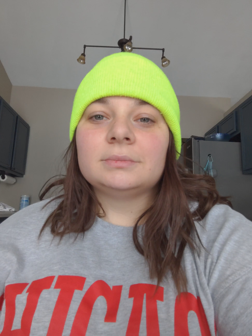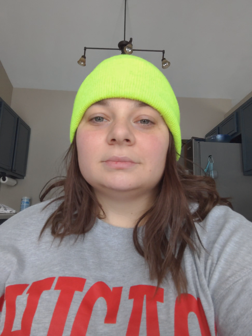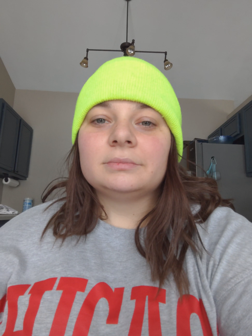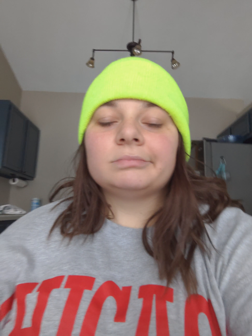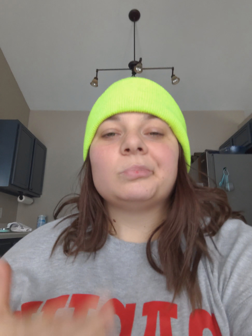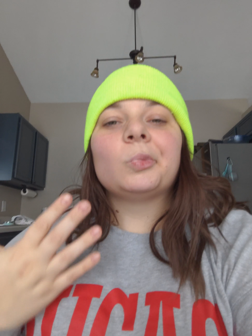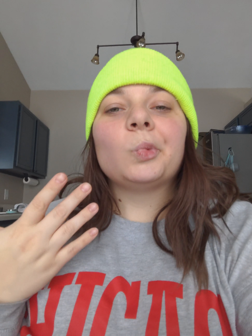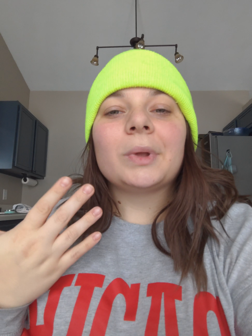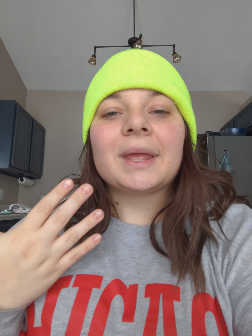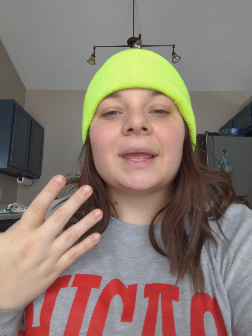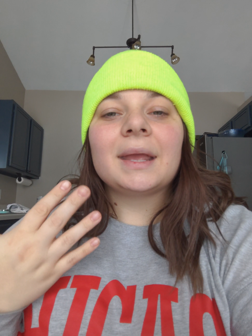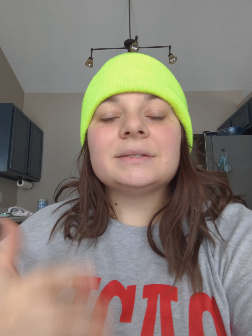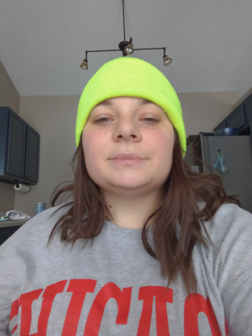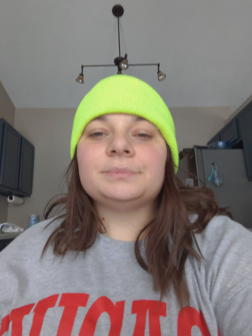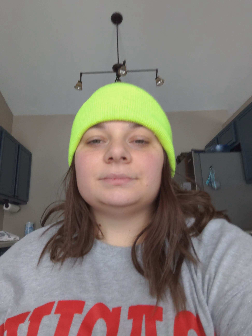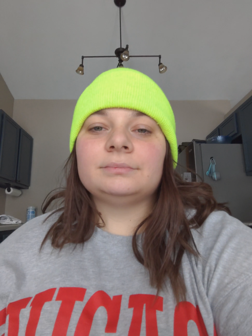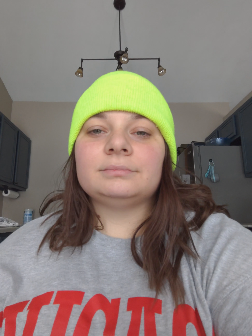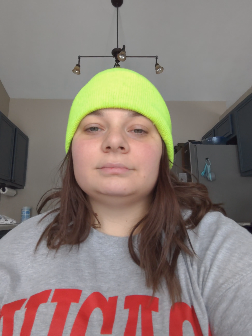wait